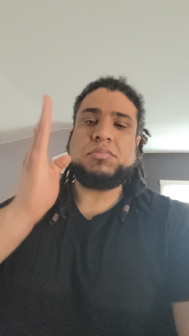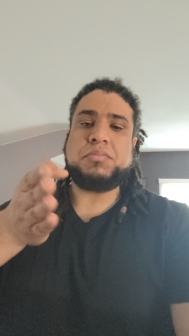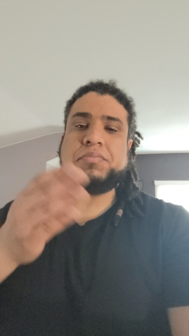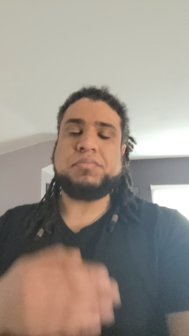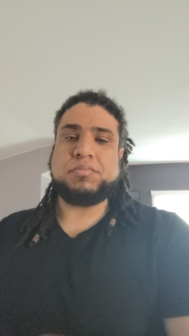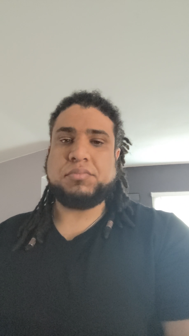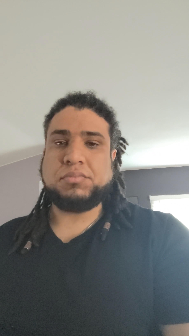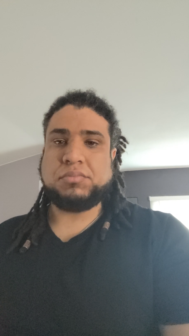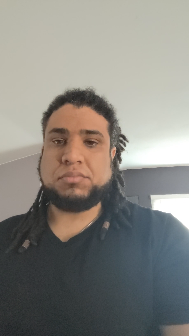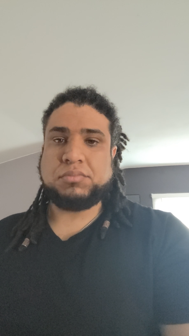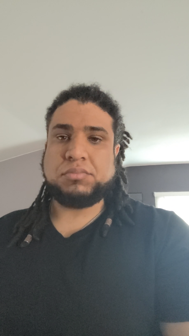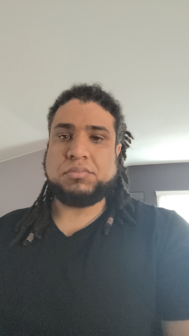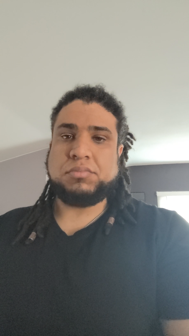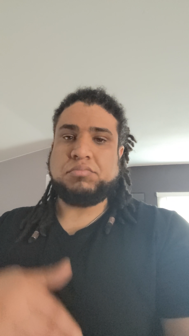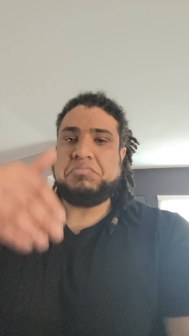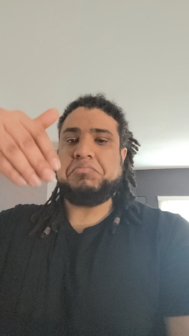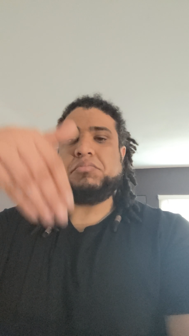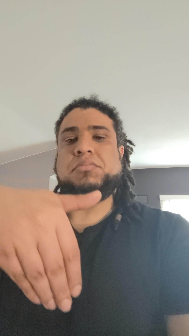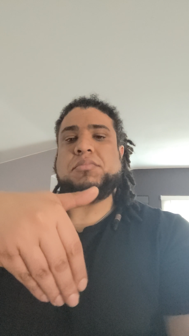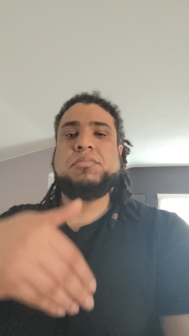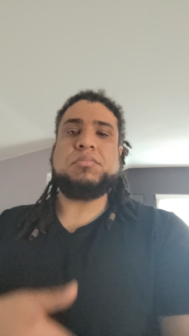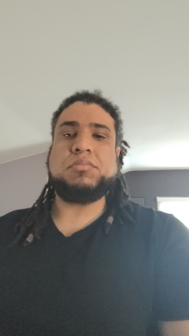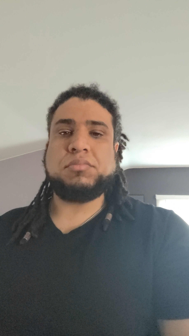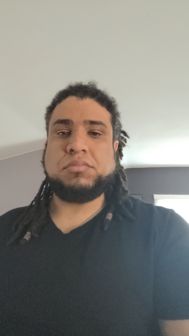night night